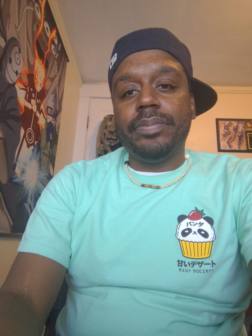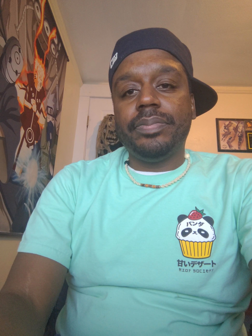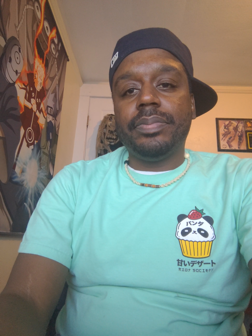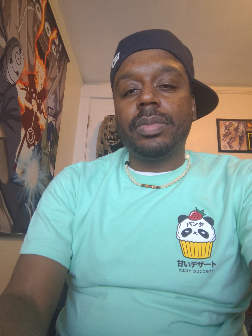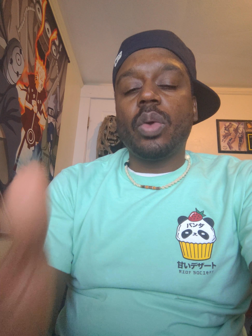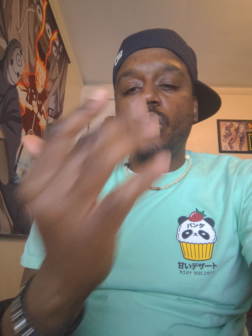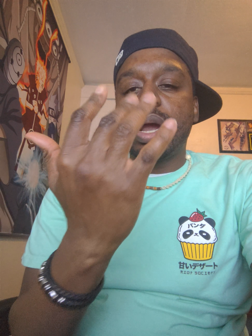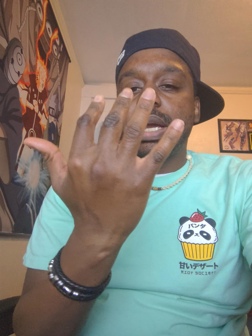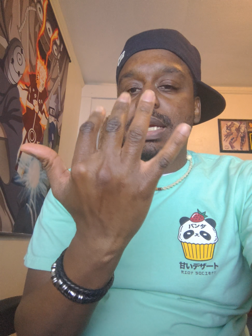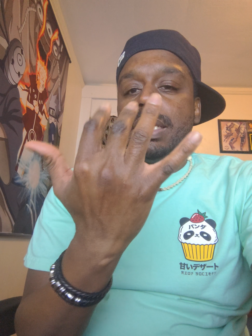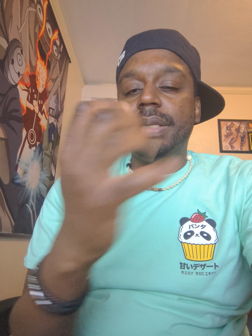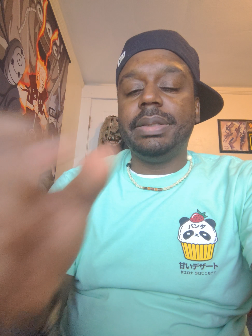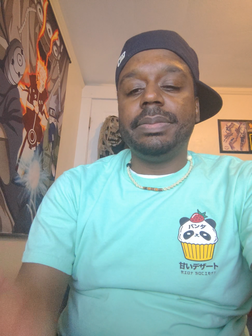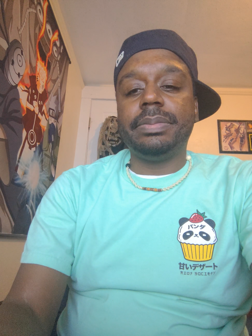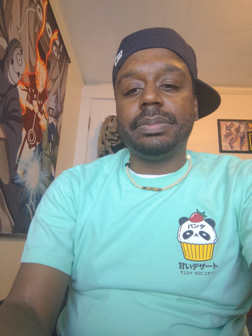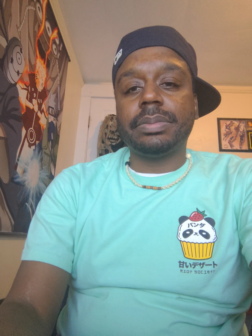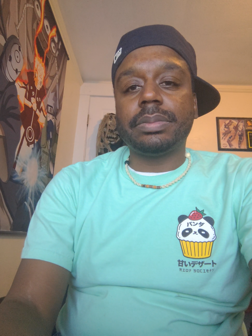wait